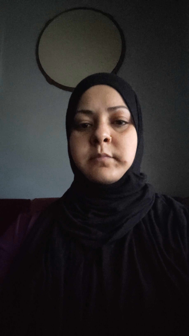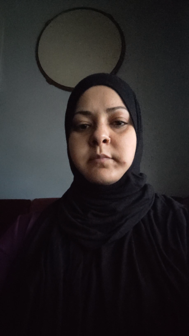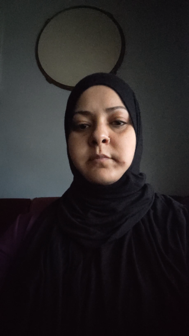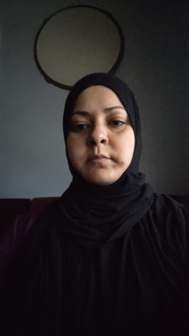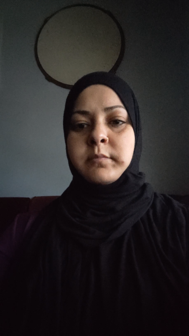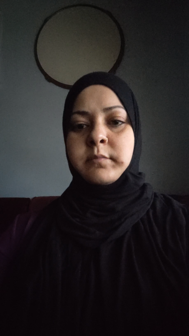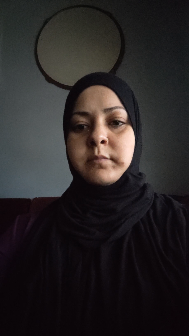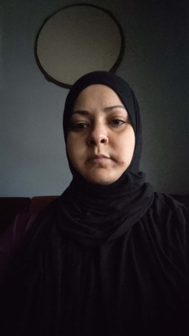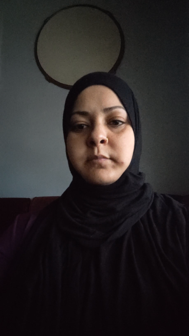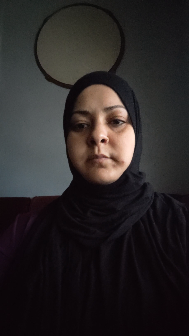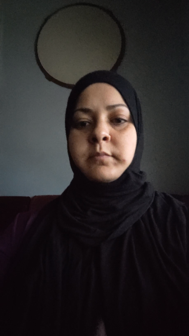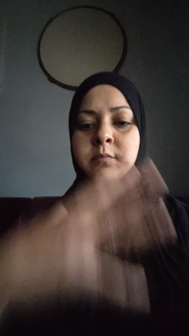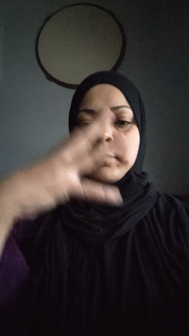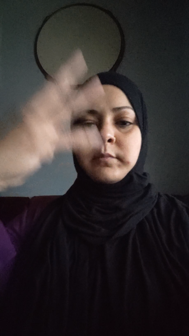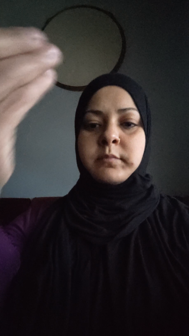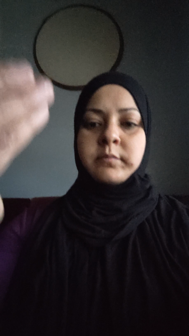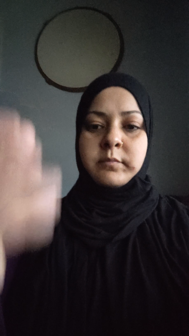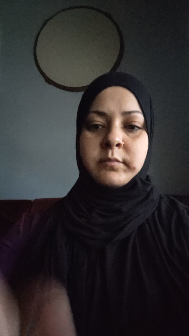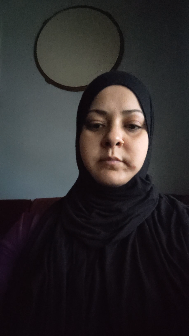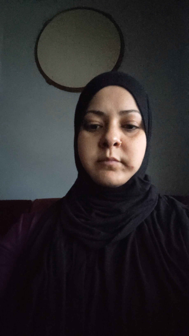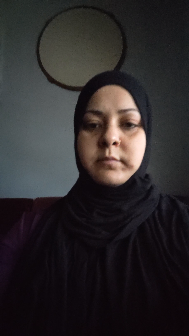going to